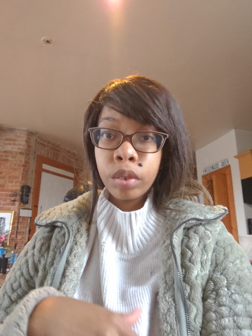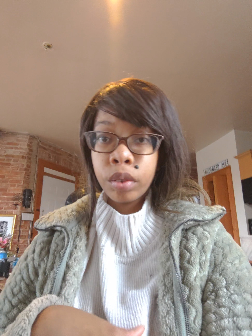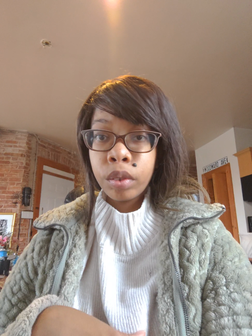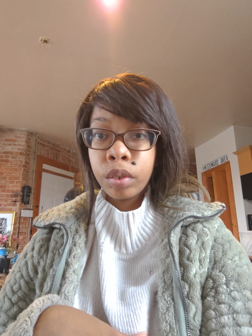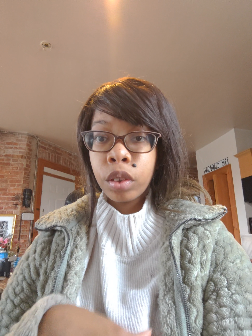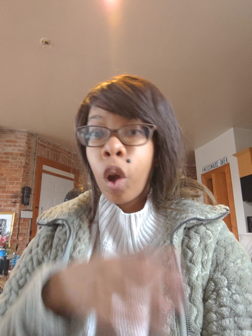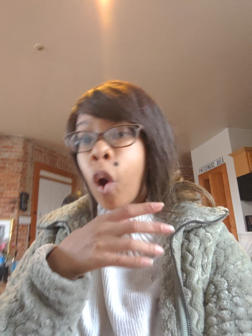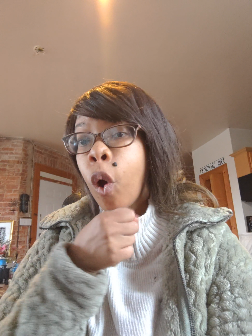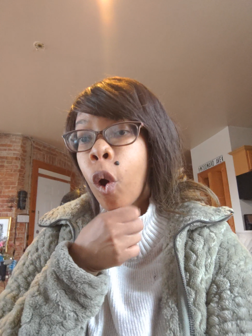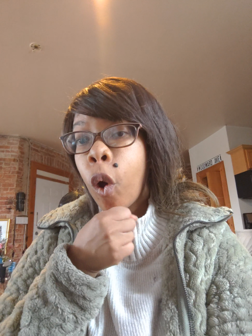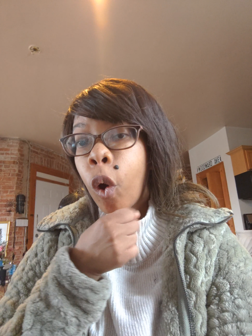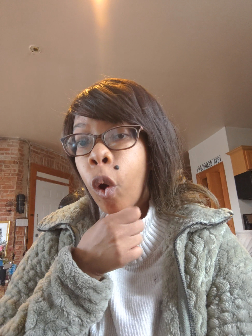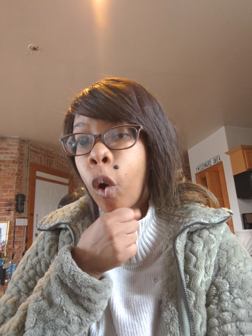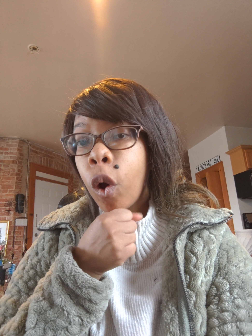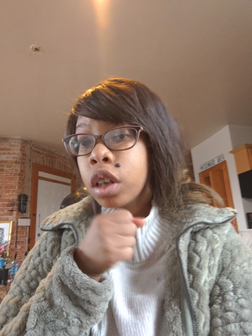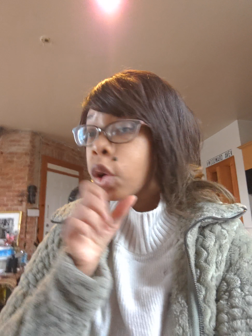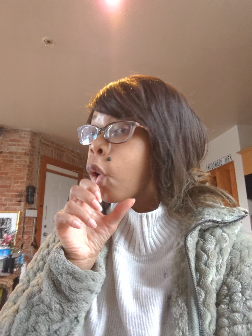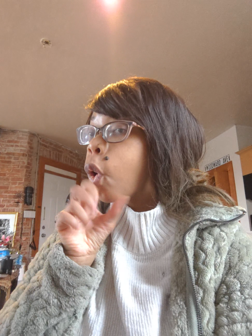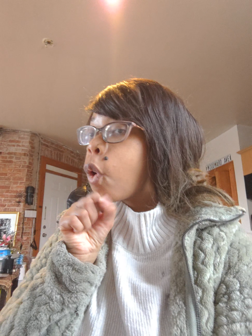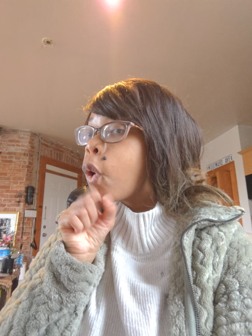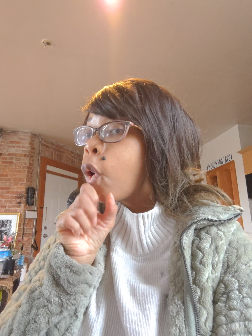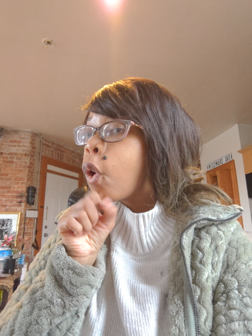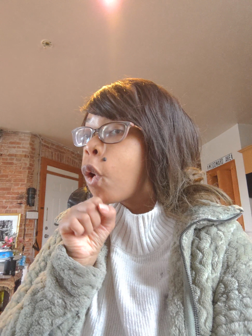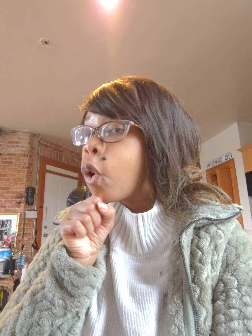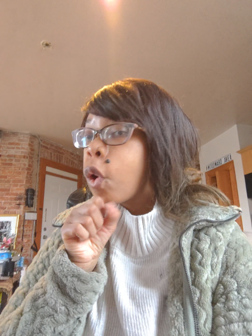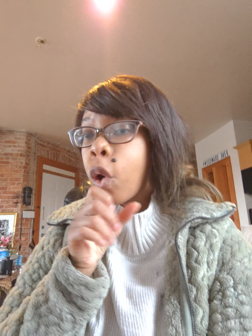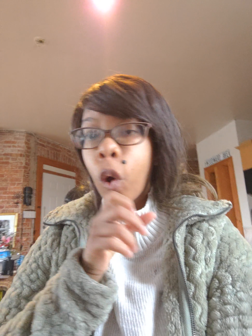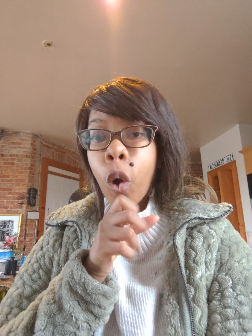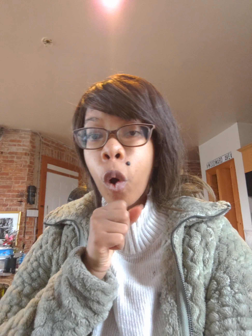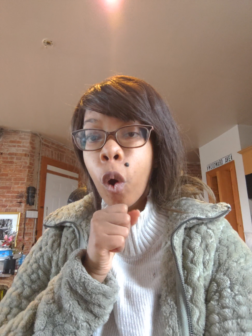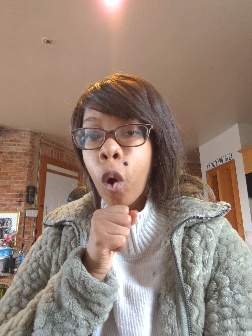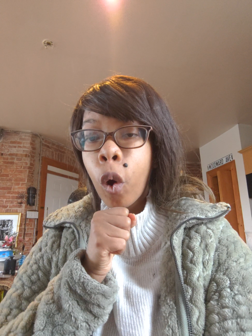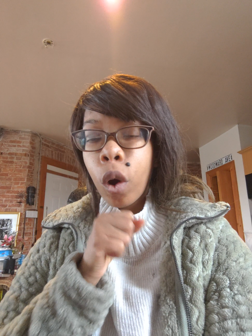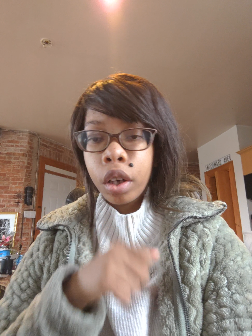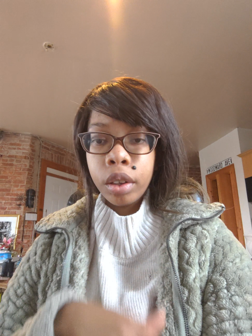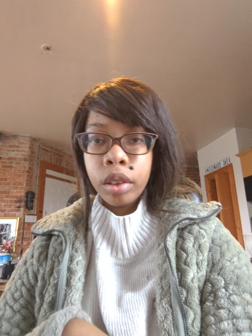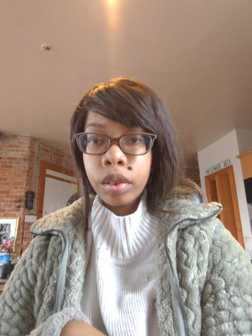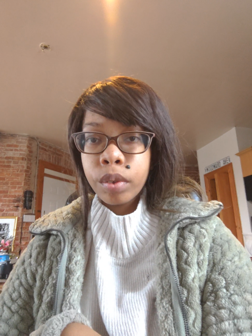orange